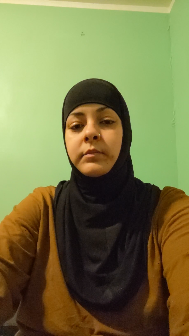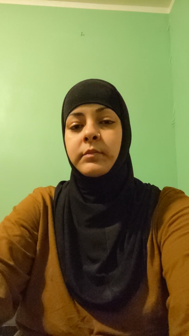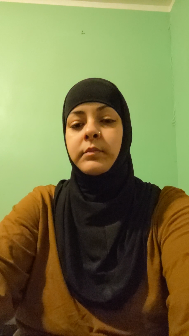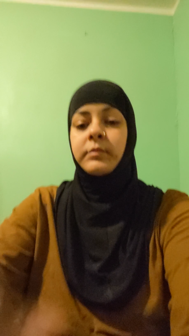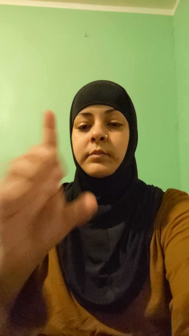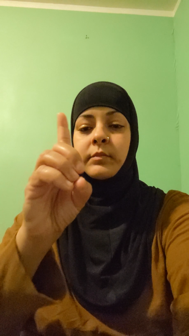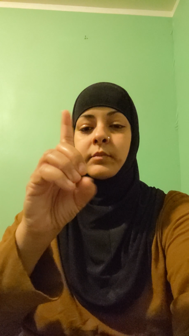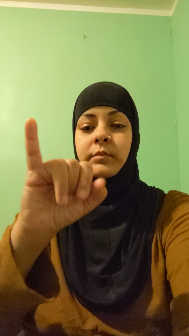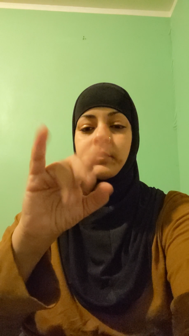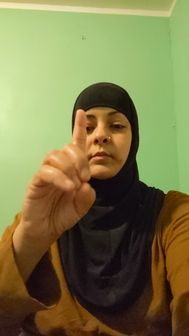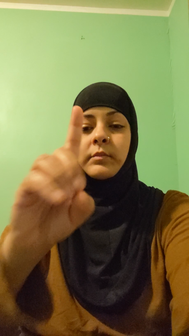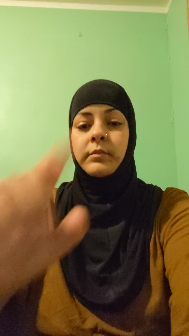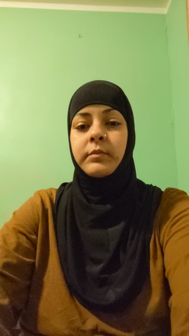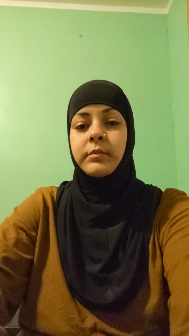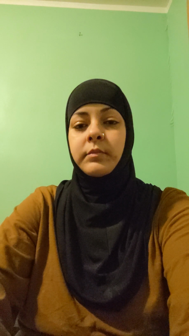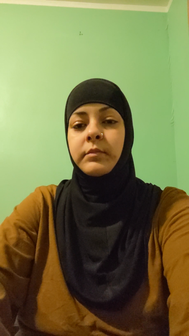did